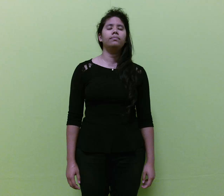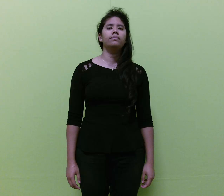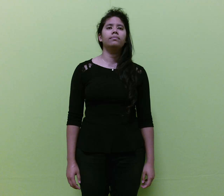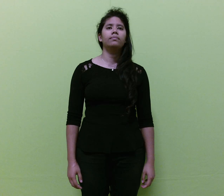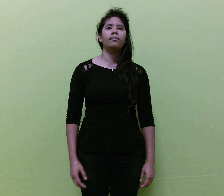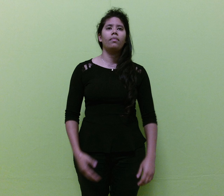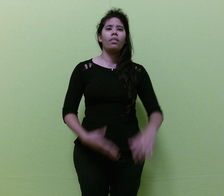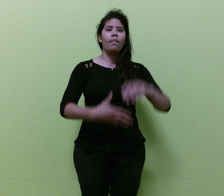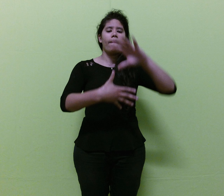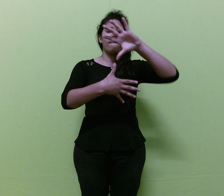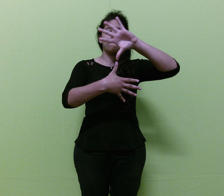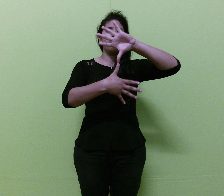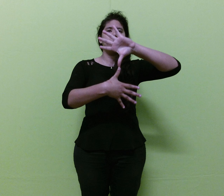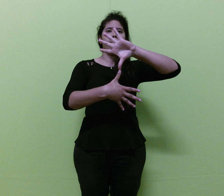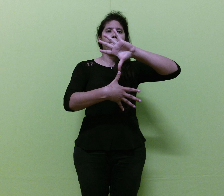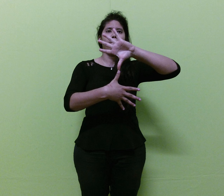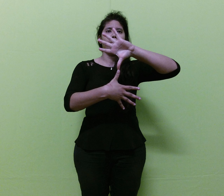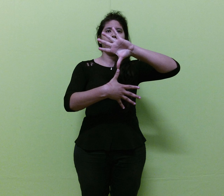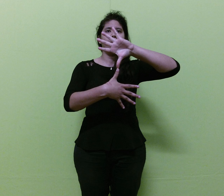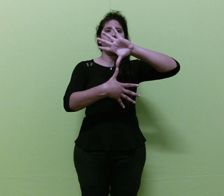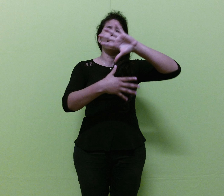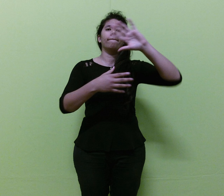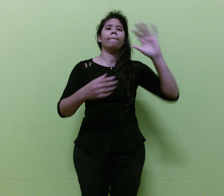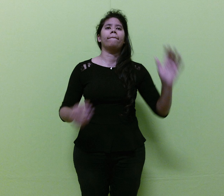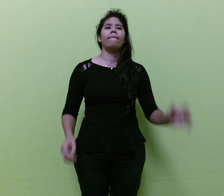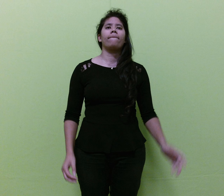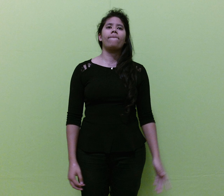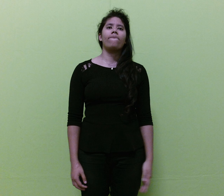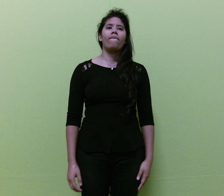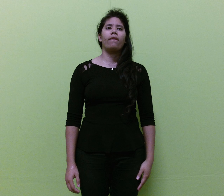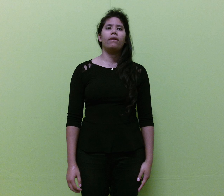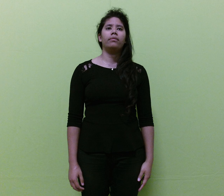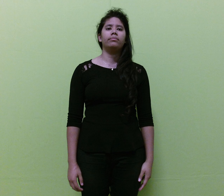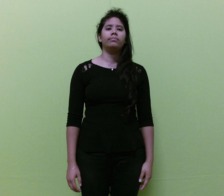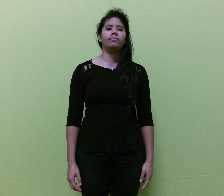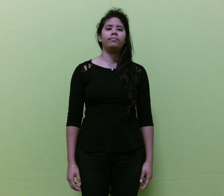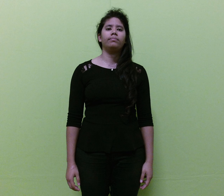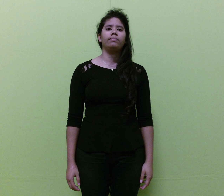América